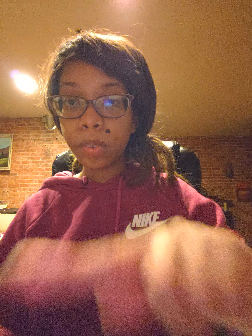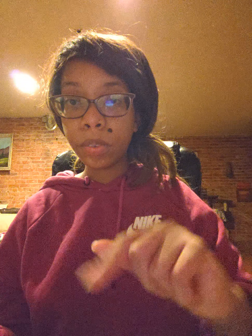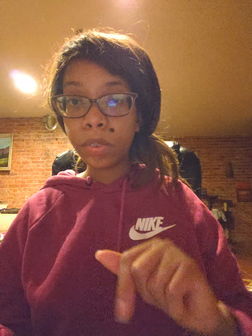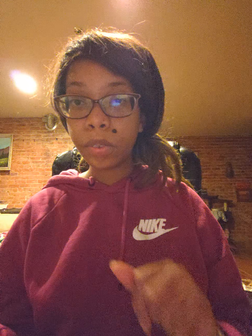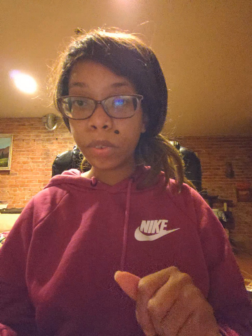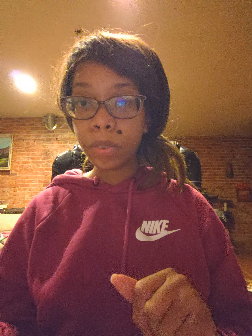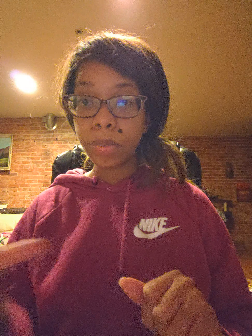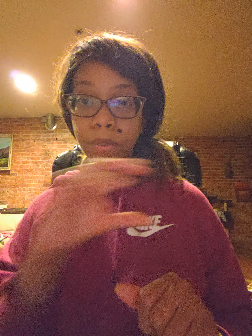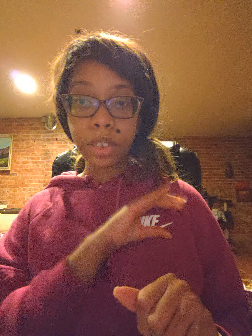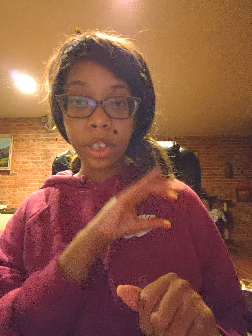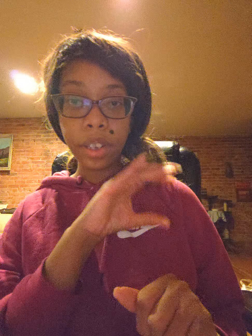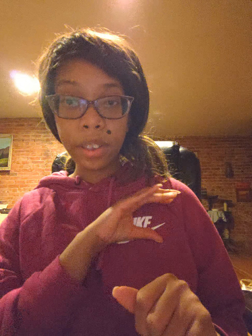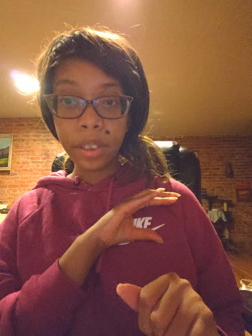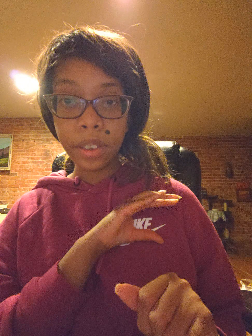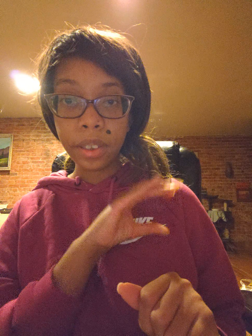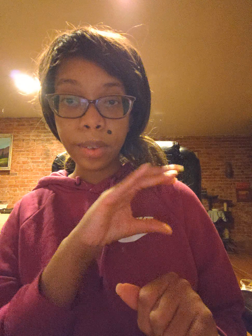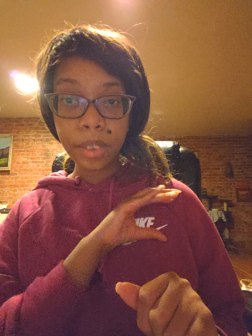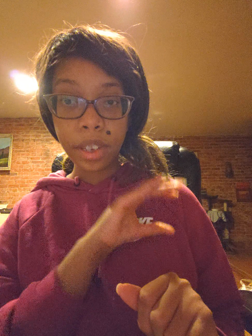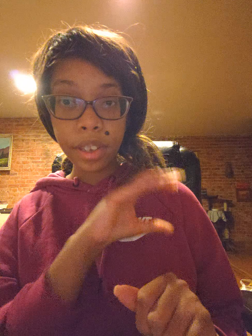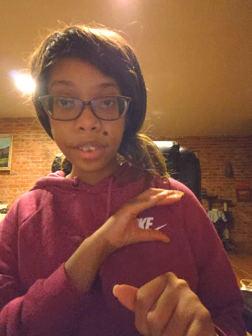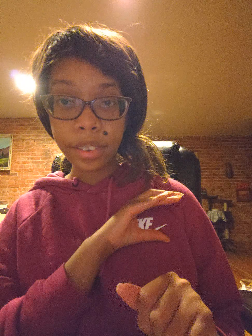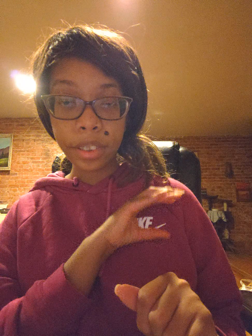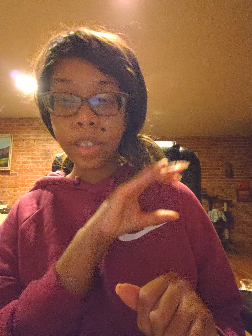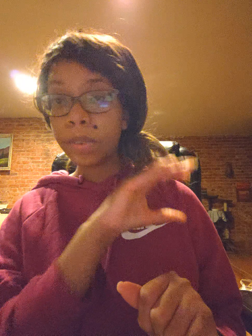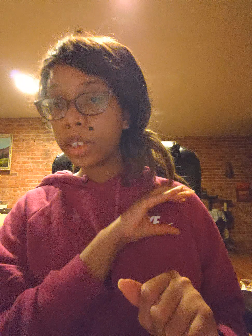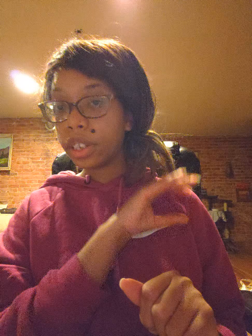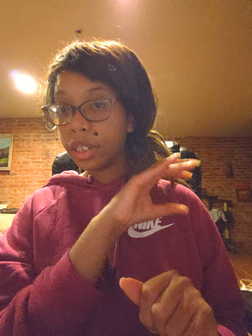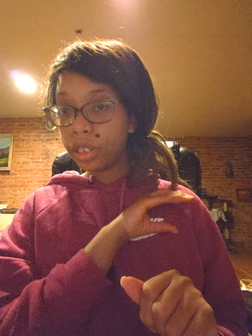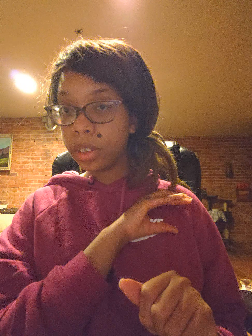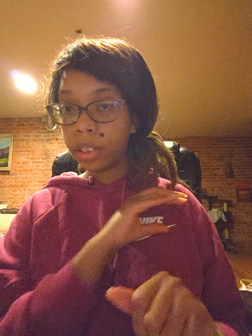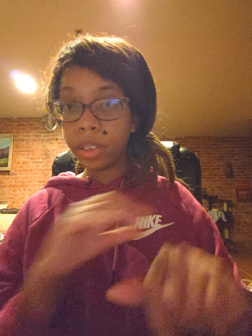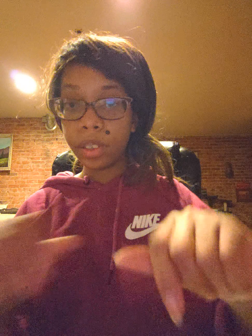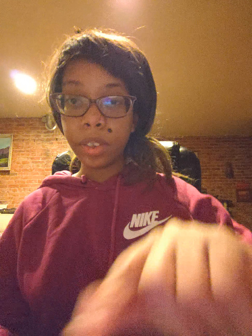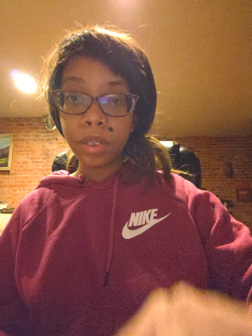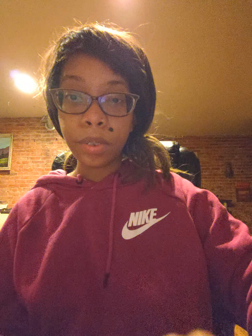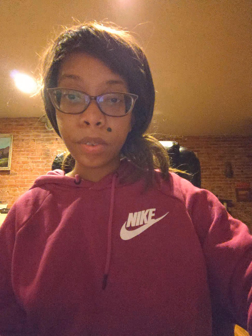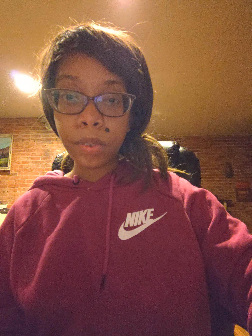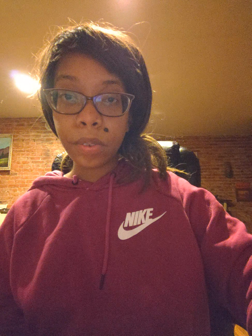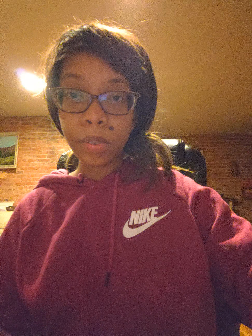police